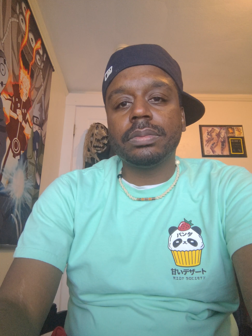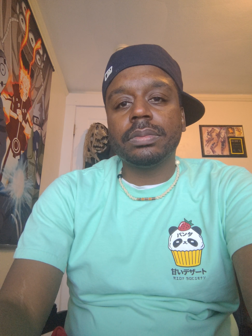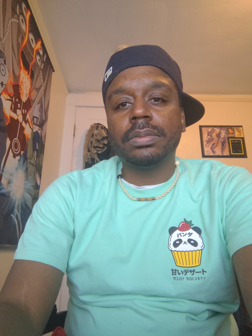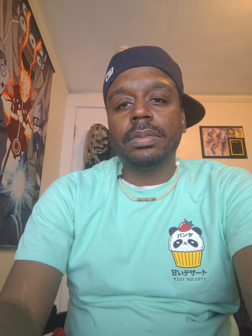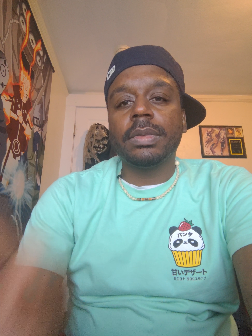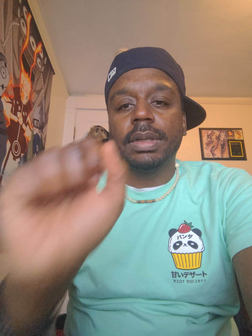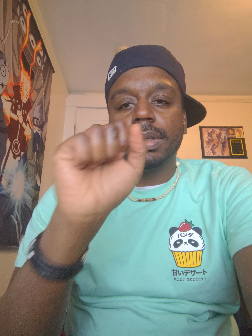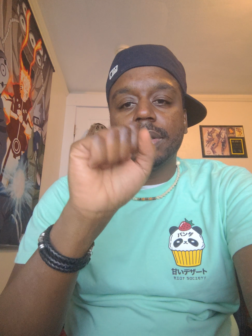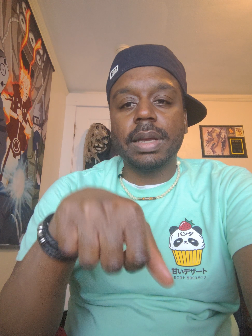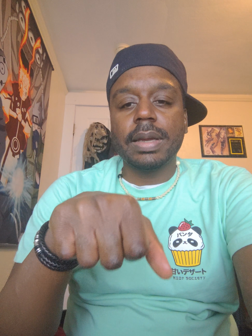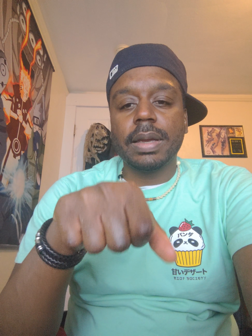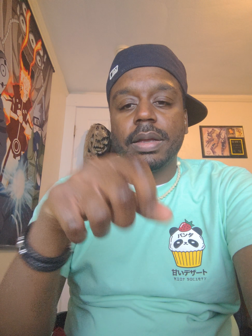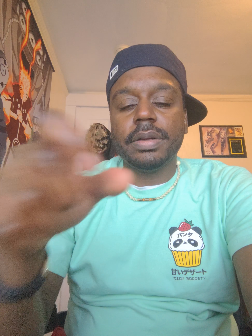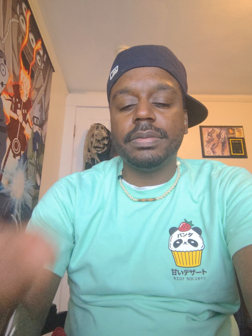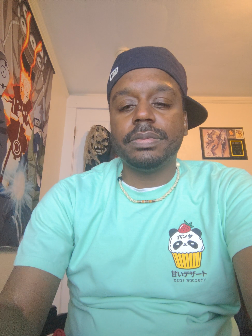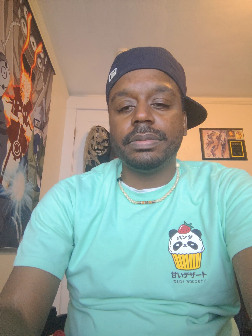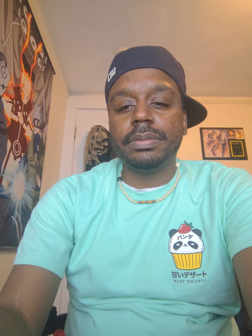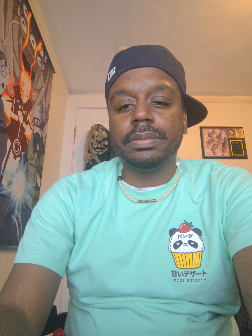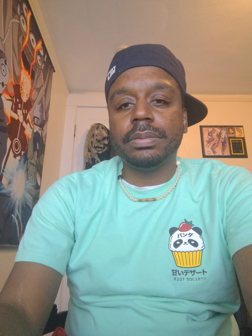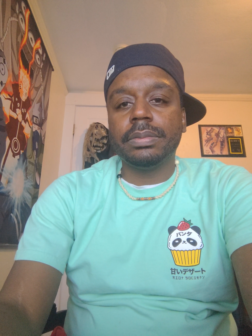can